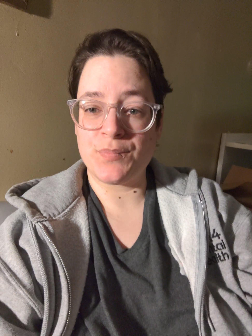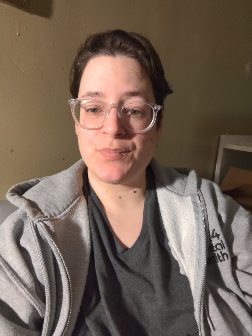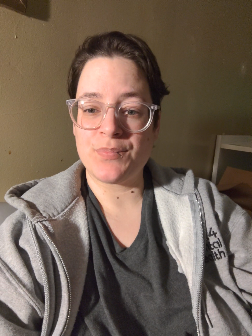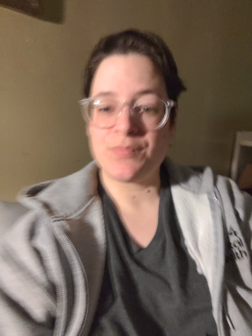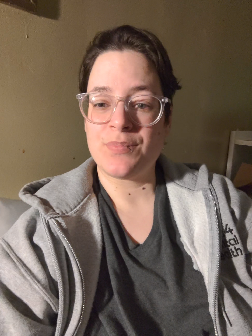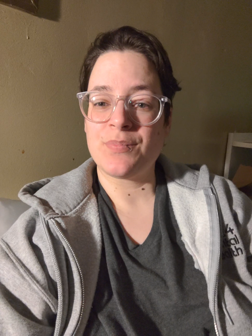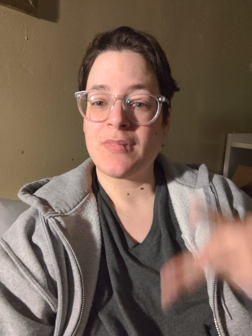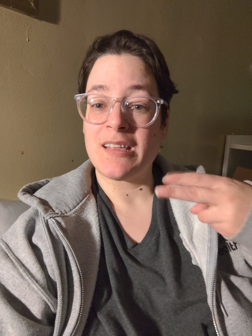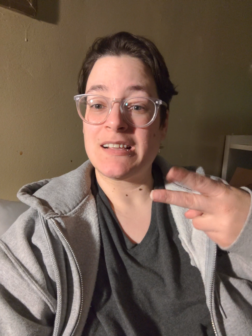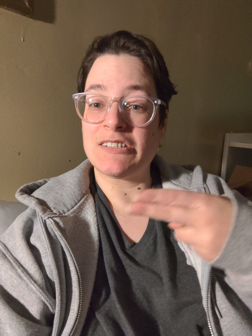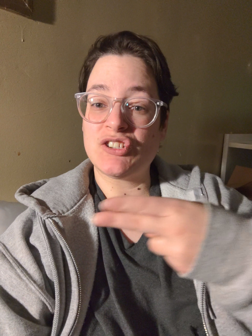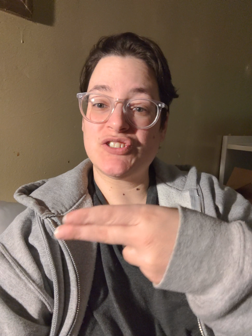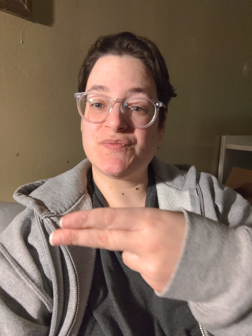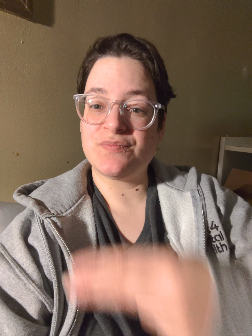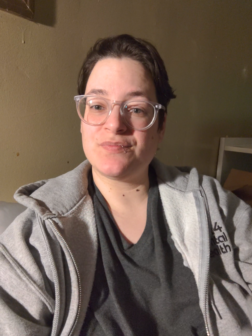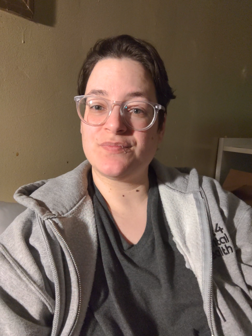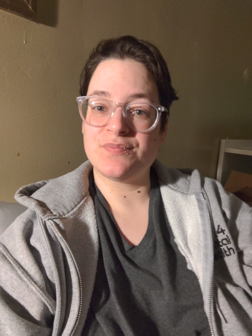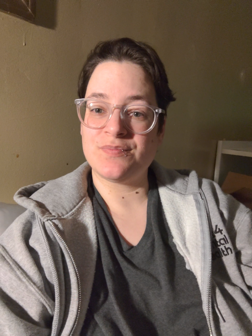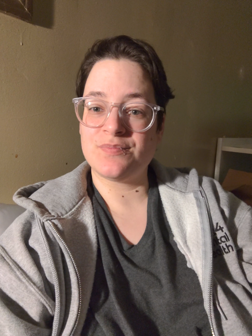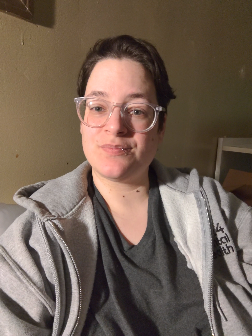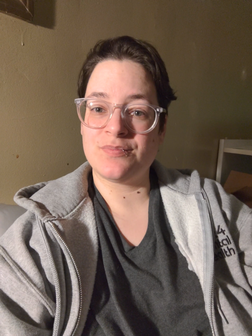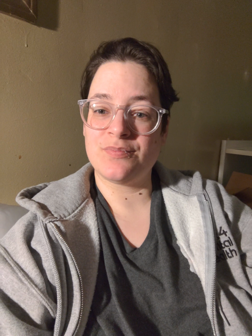scissors